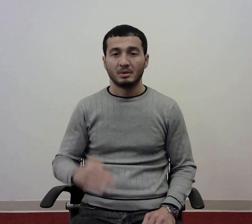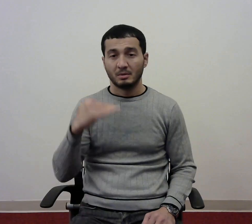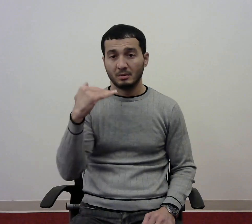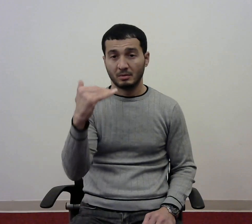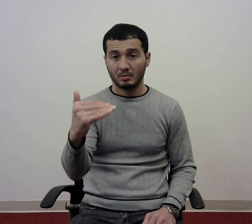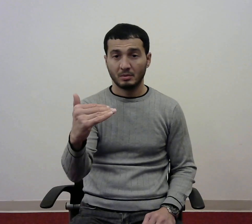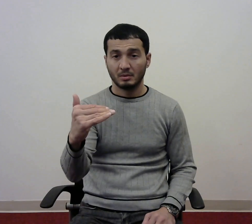siz